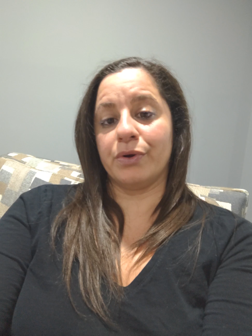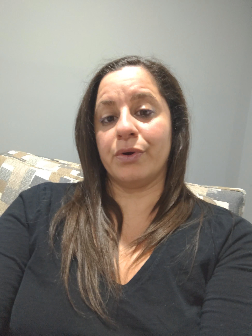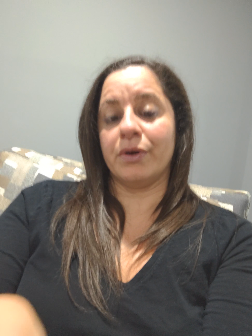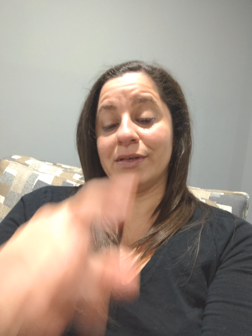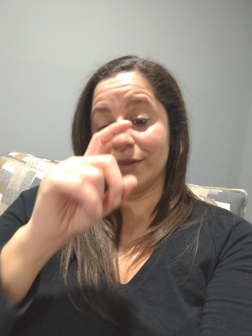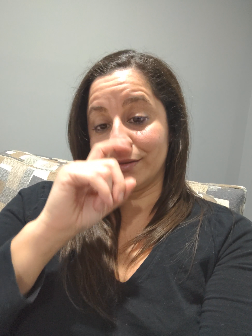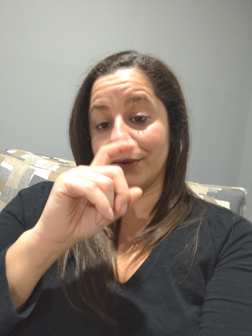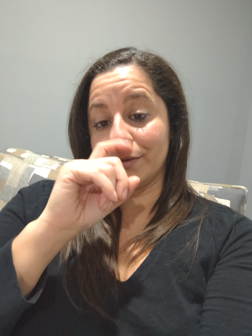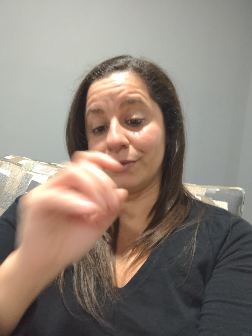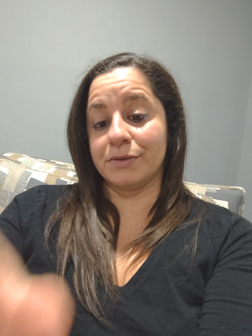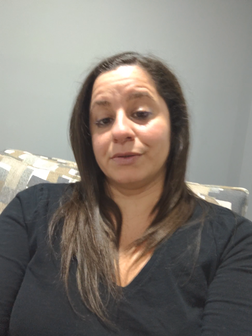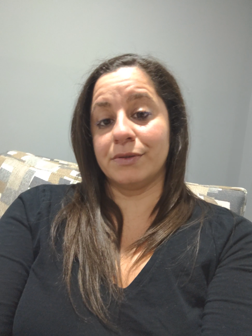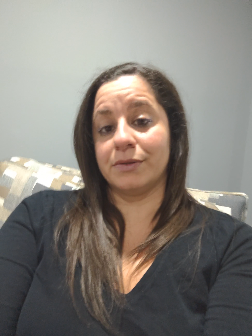doll